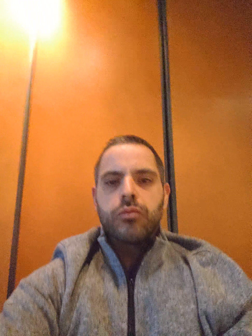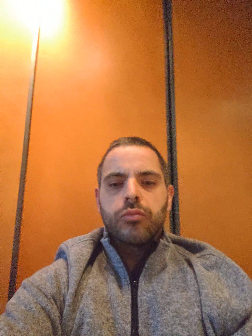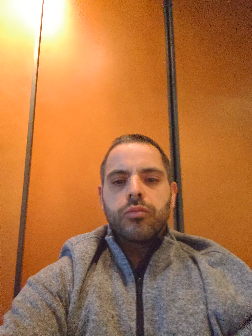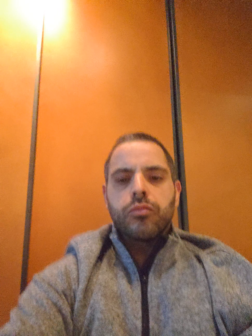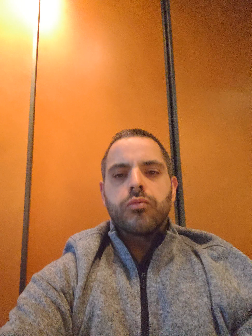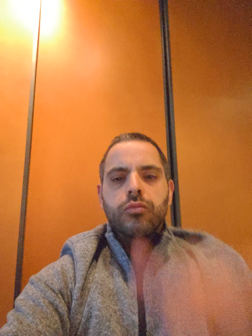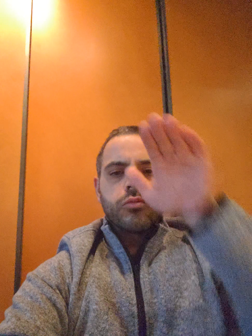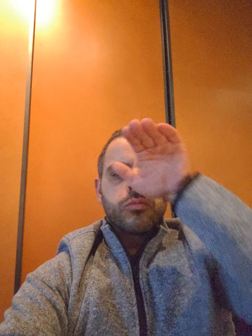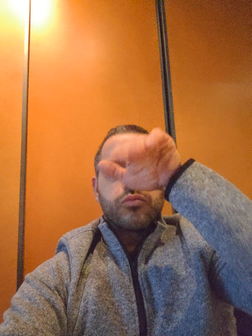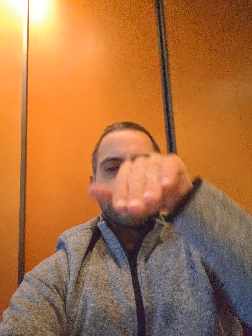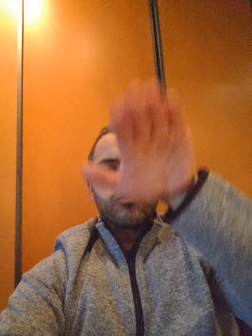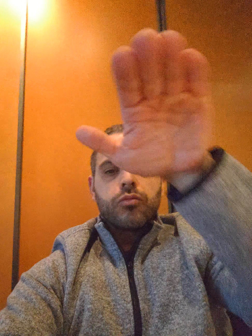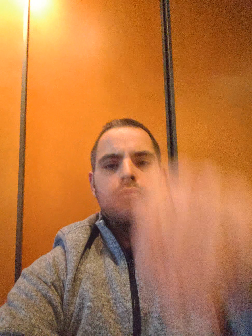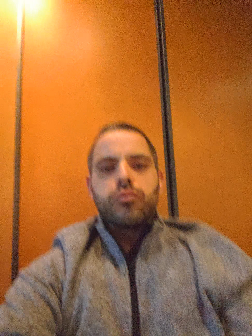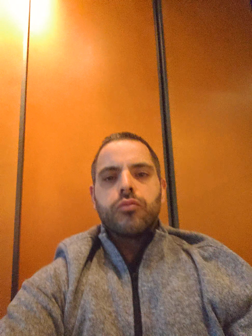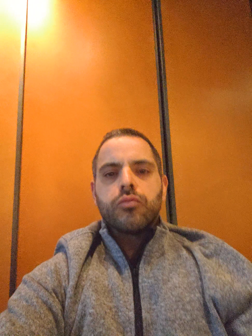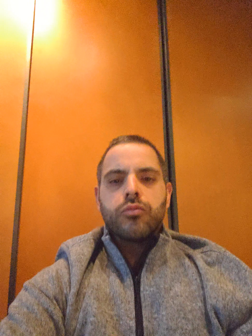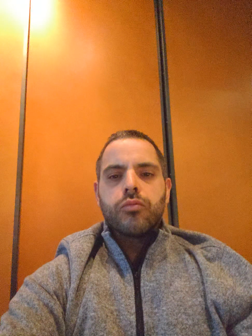elephant